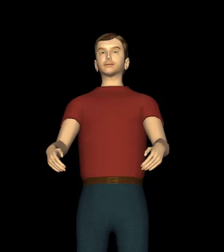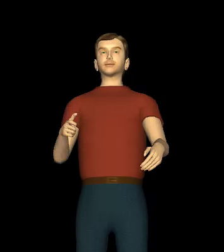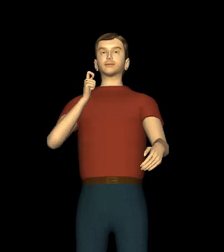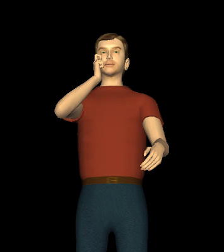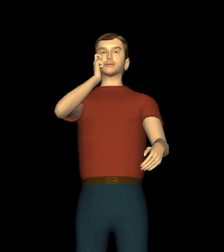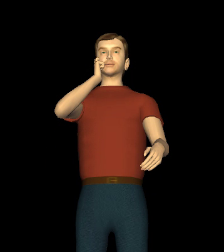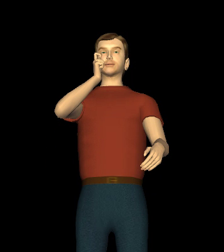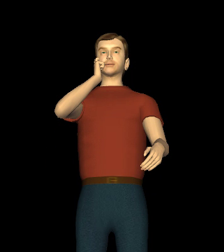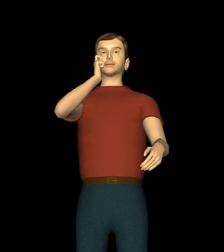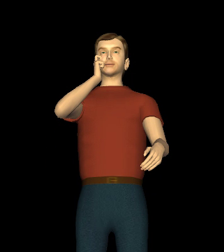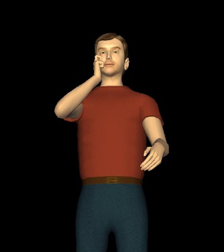بشرة